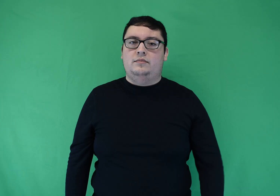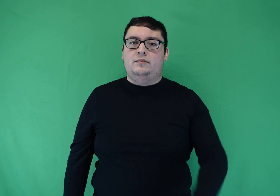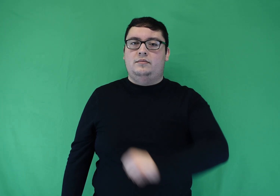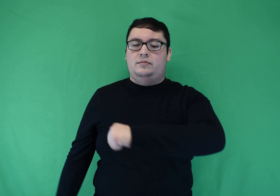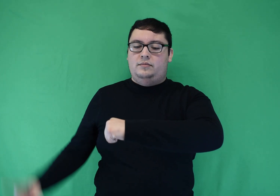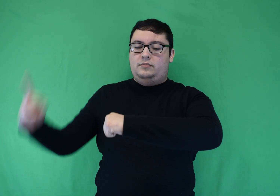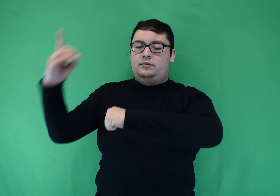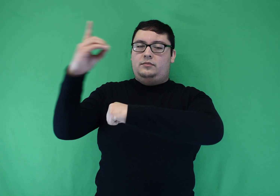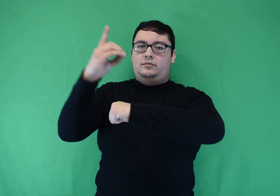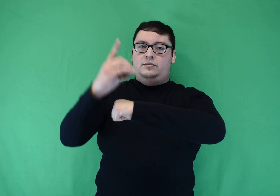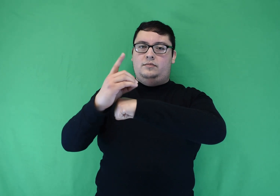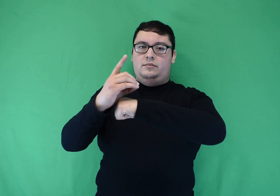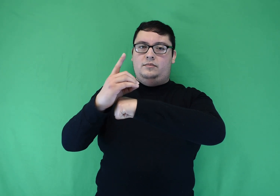día